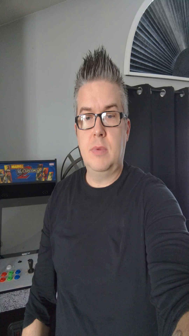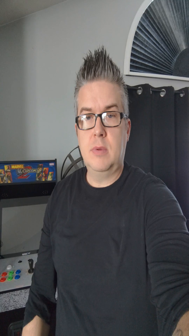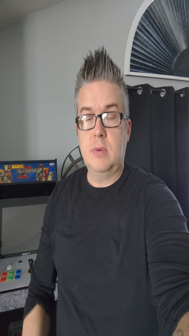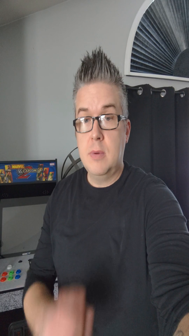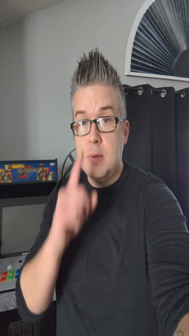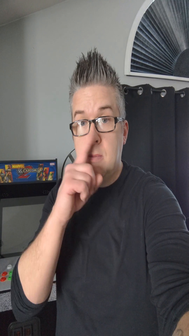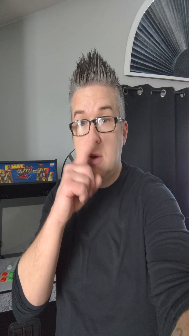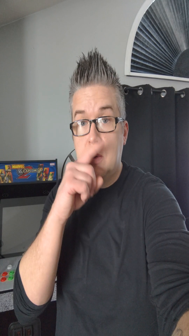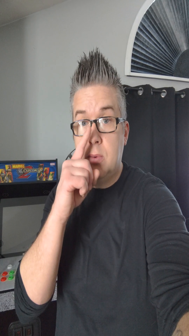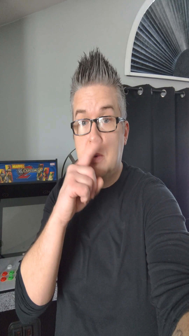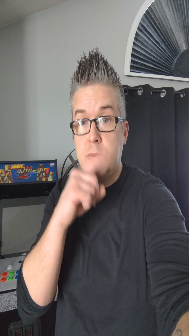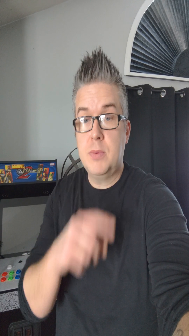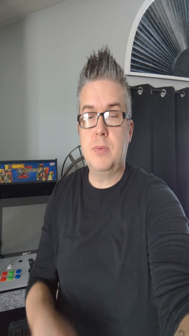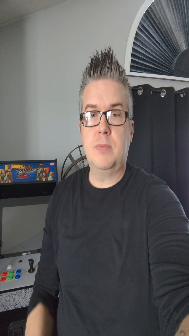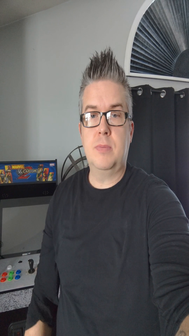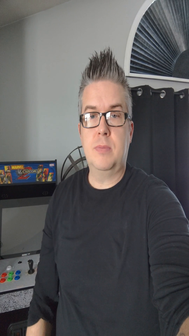mouse